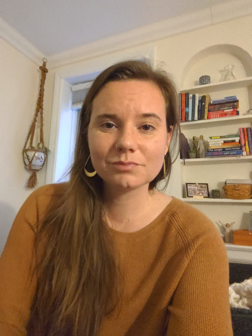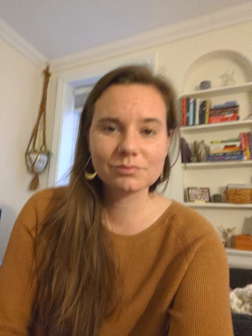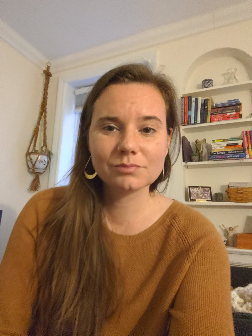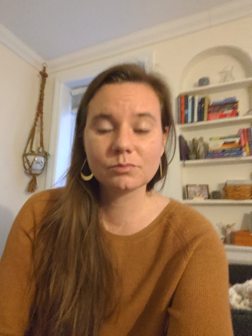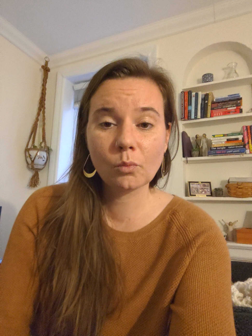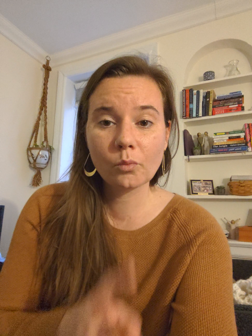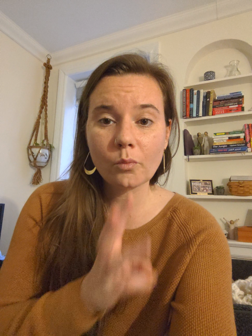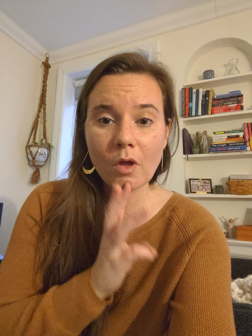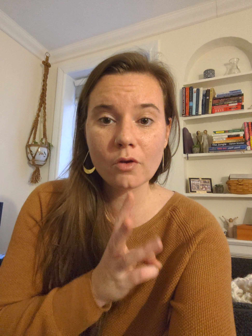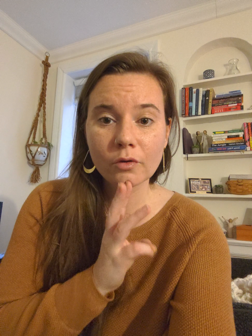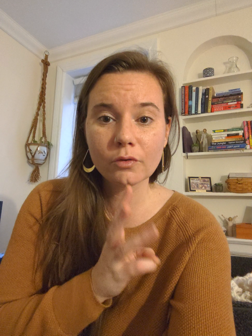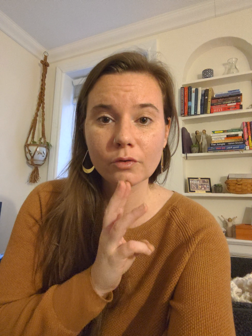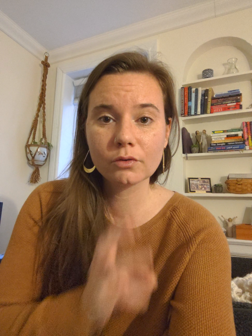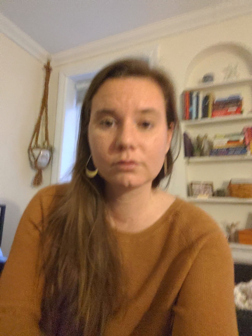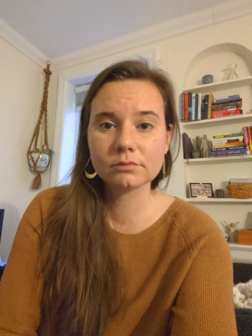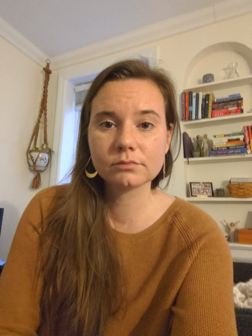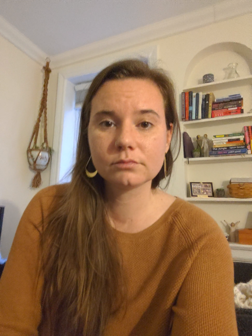water